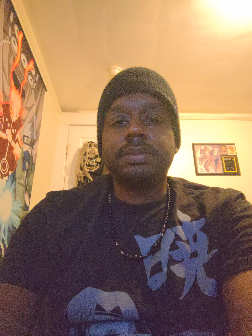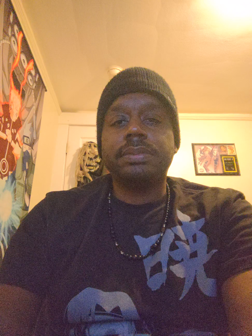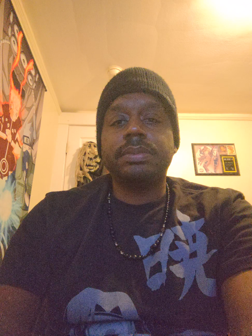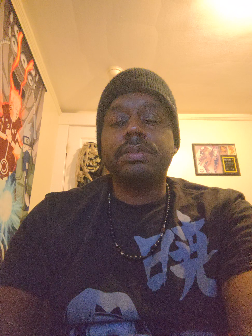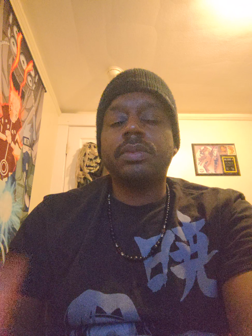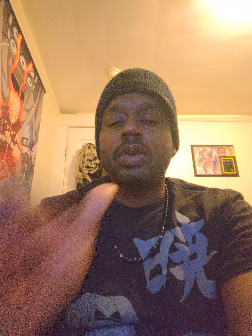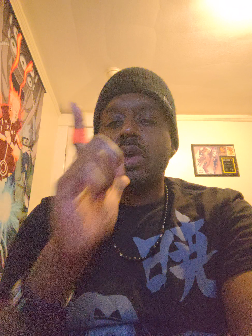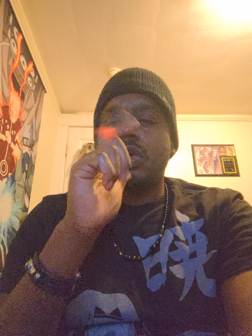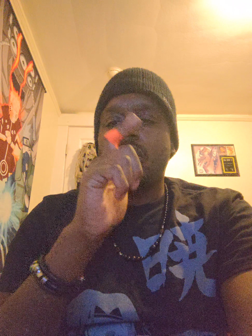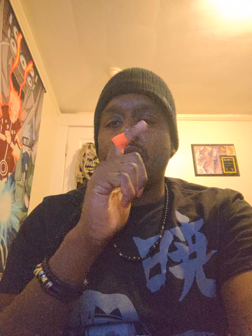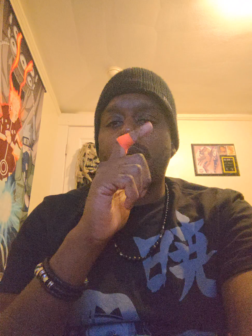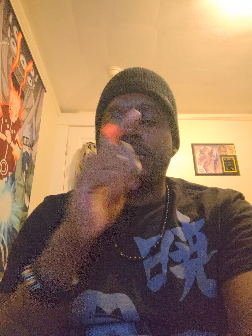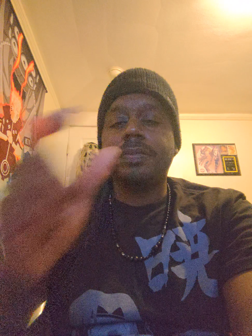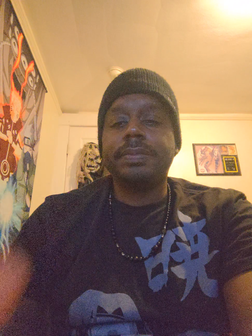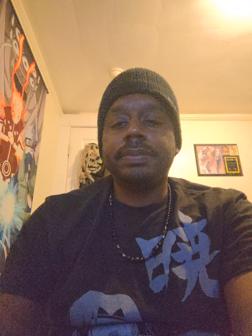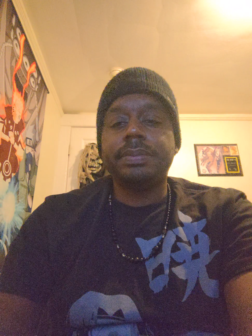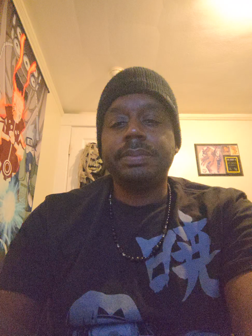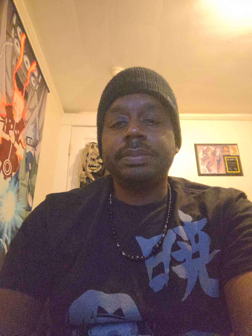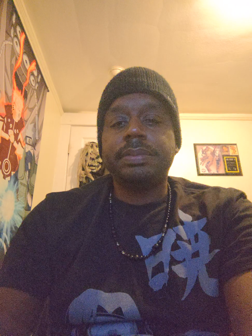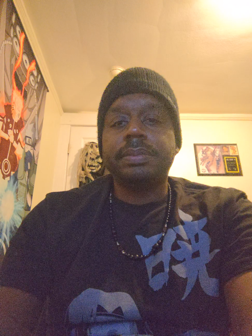who